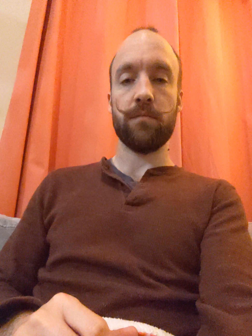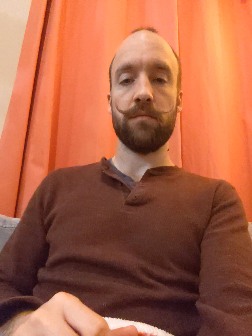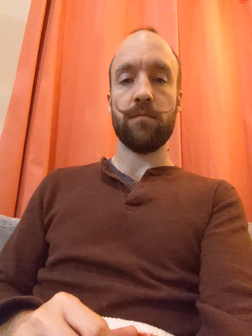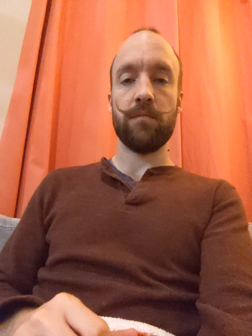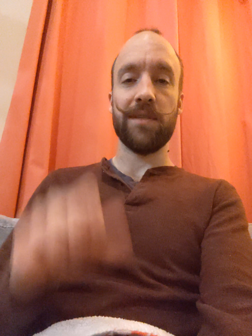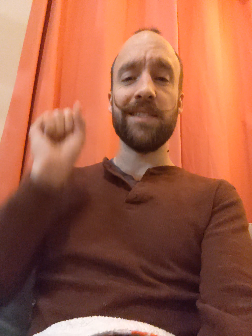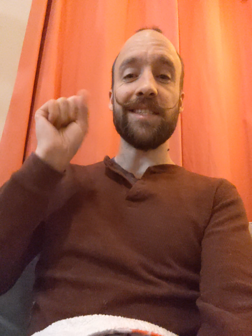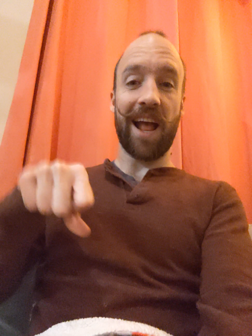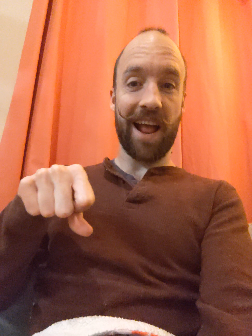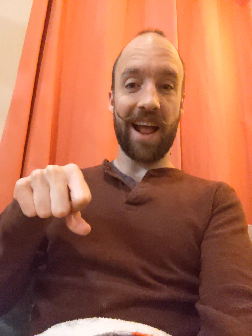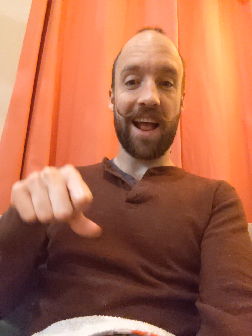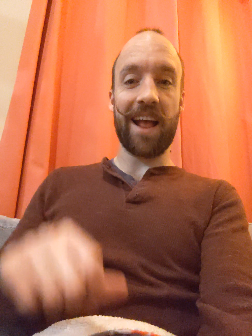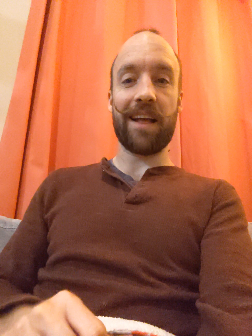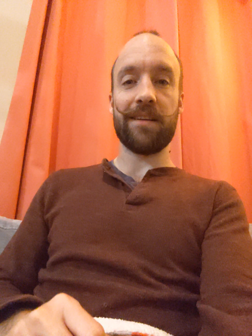can